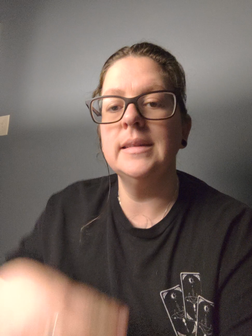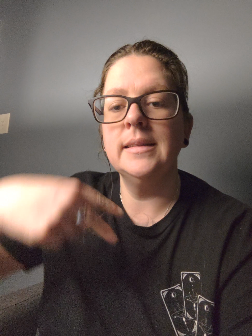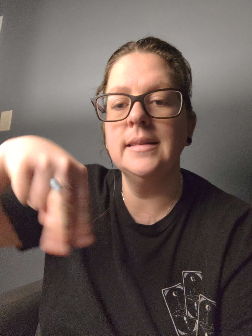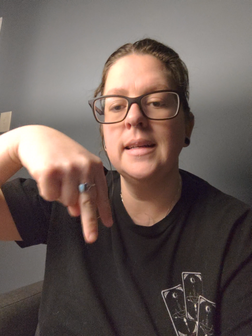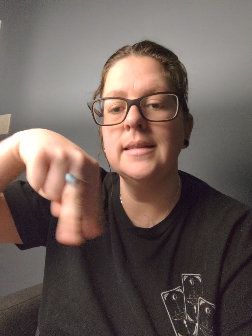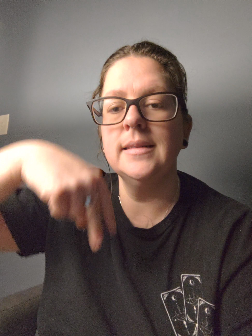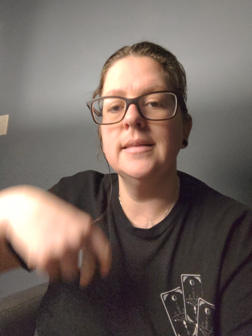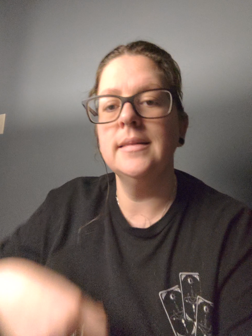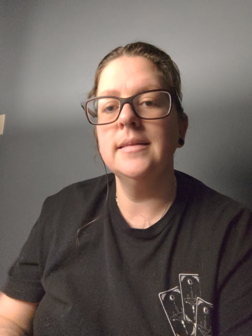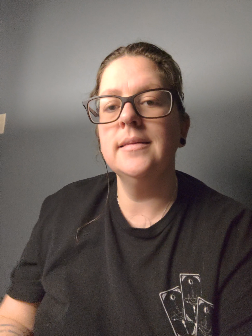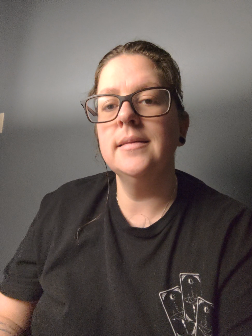dance